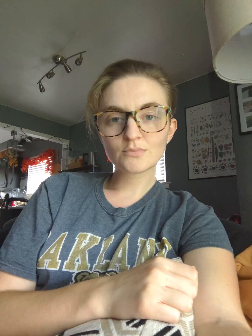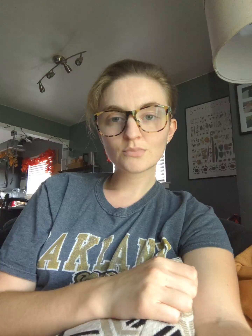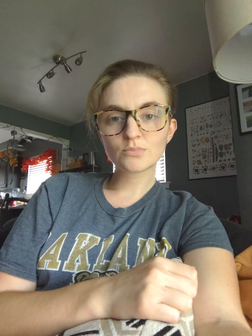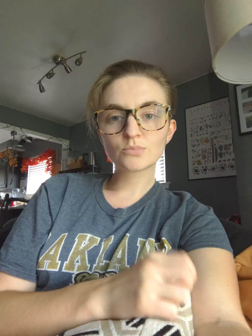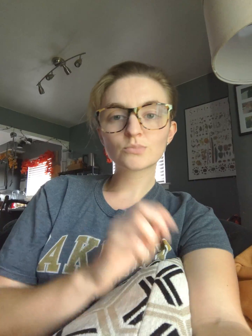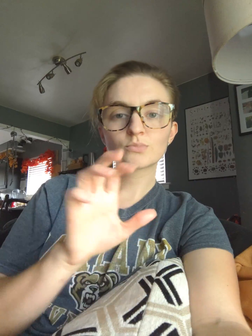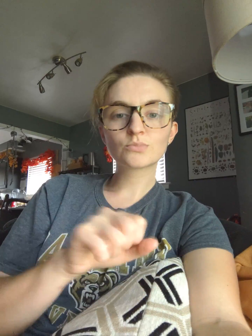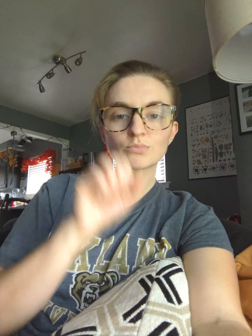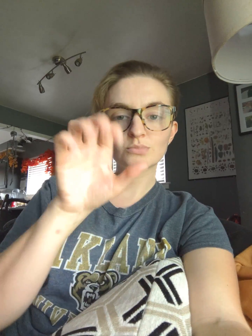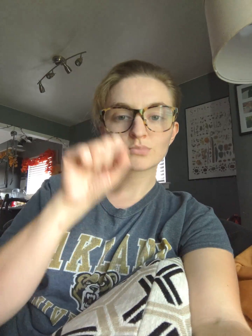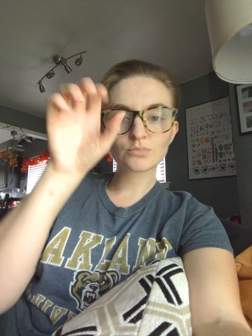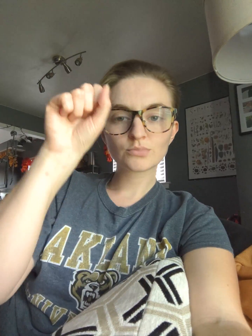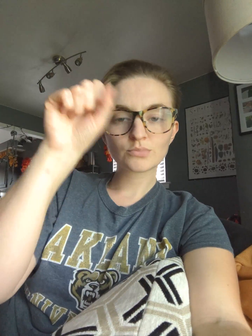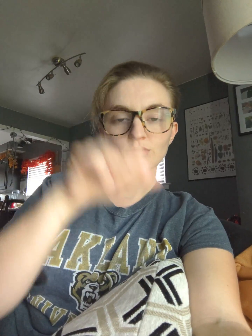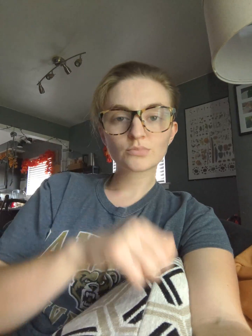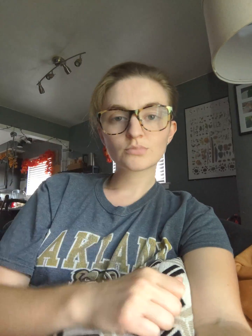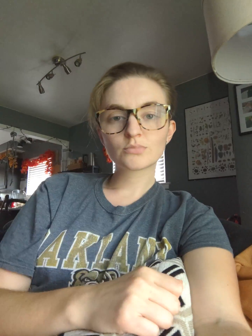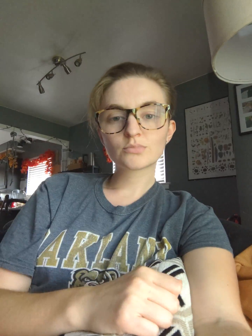ladder